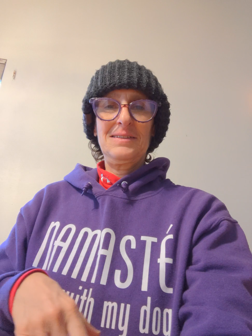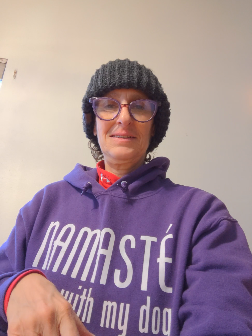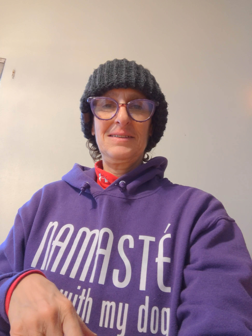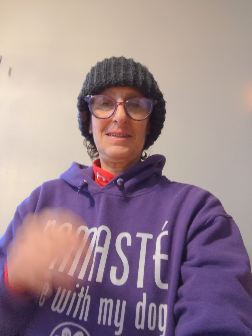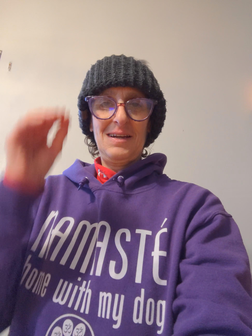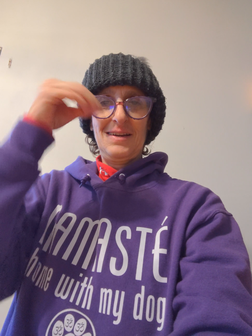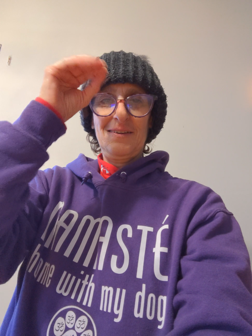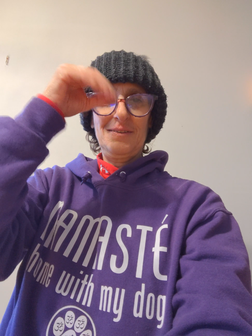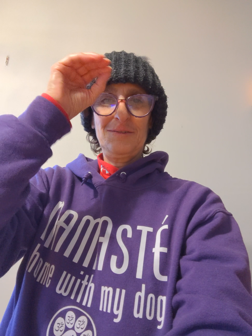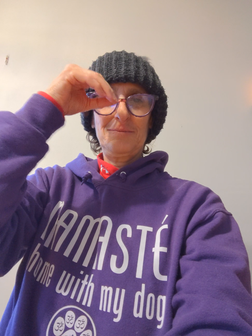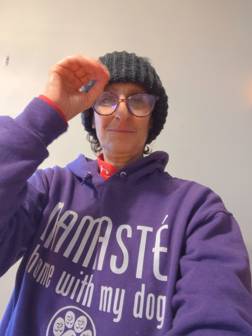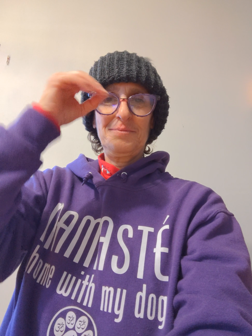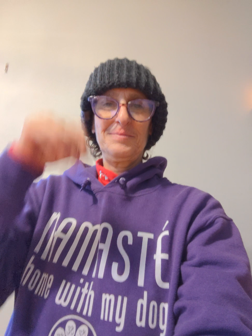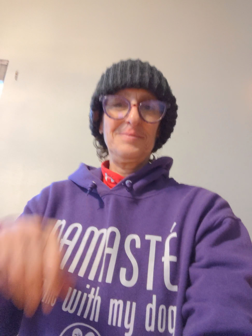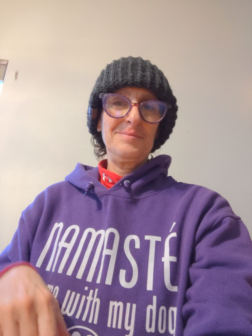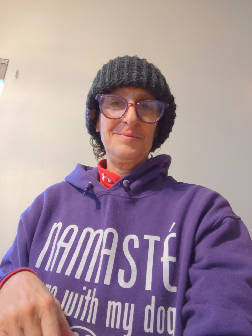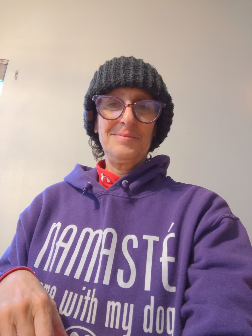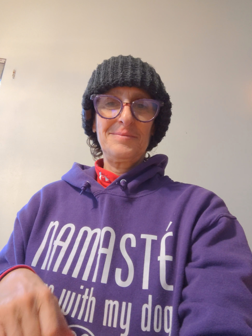owl